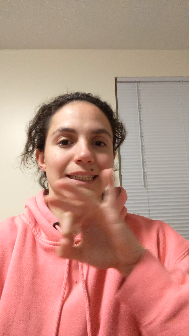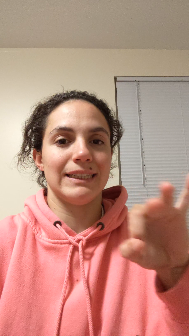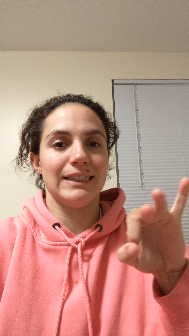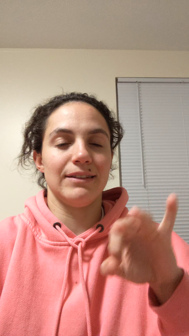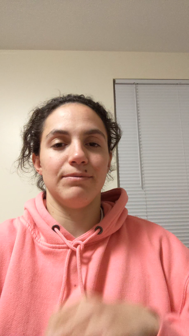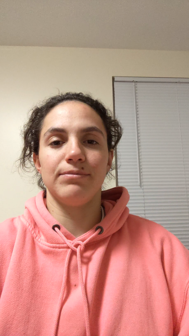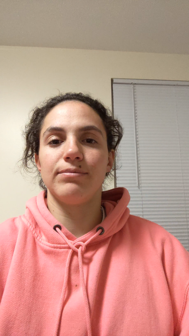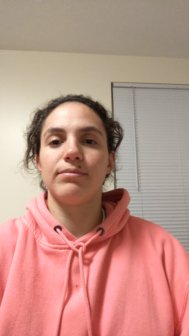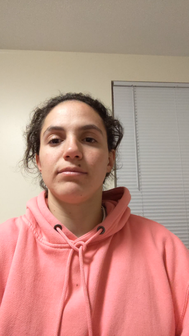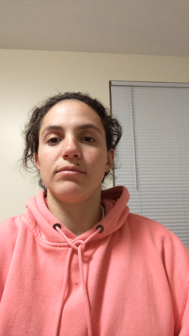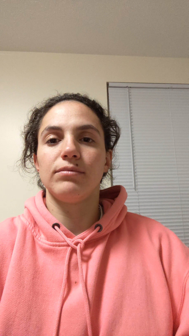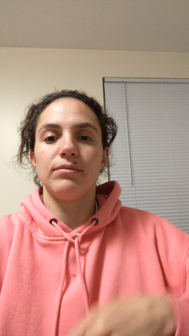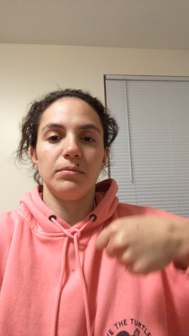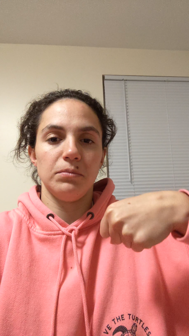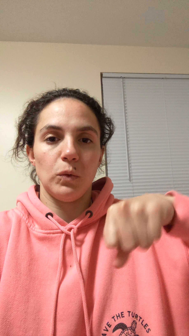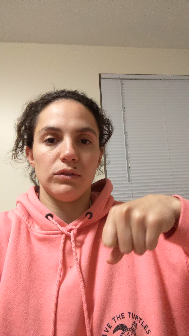motorcycle